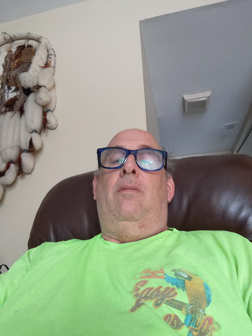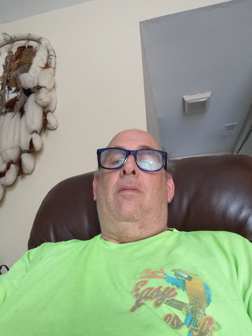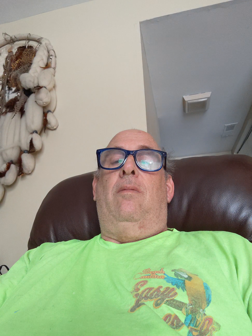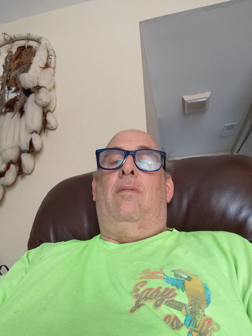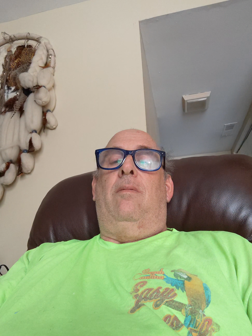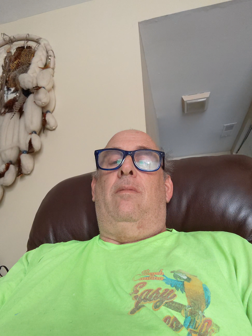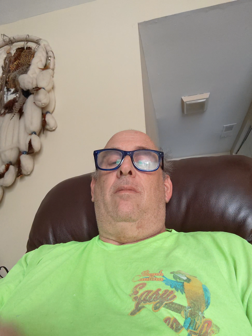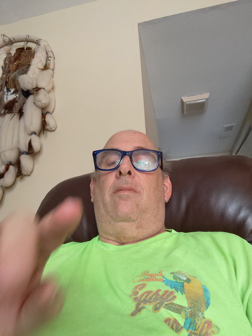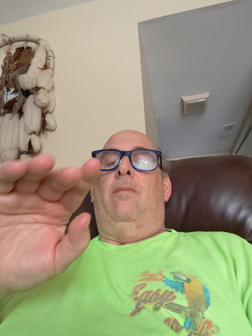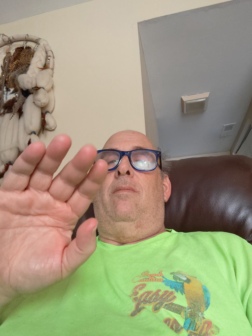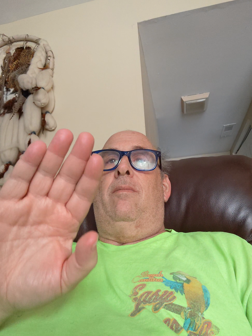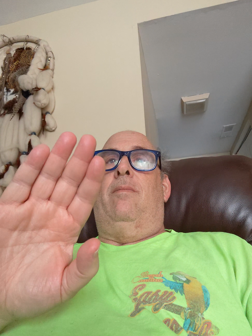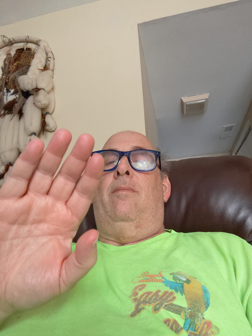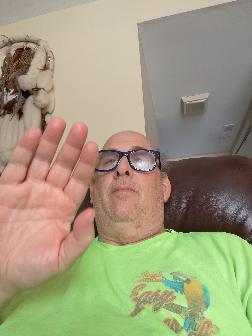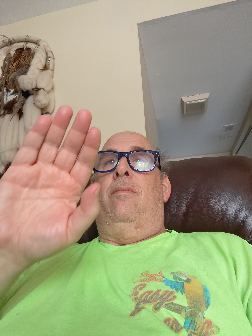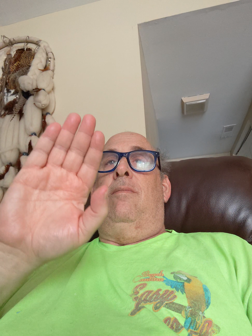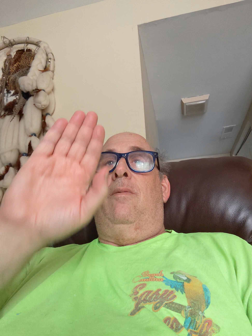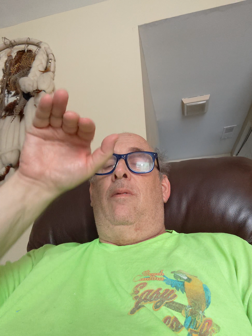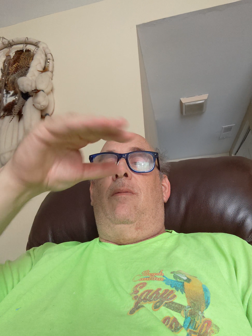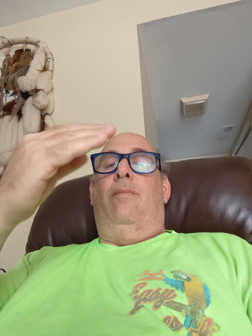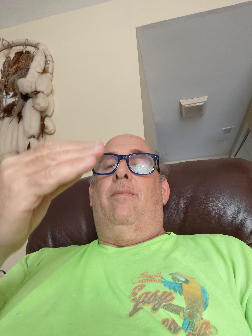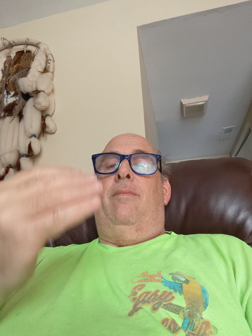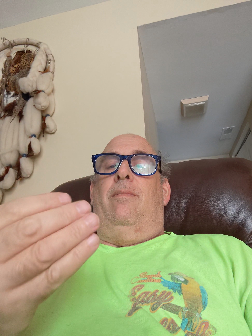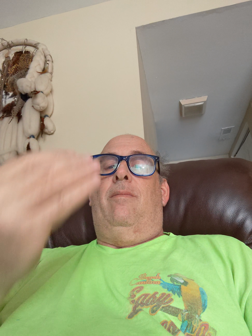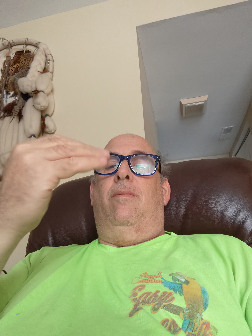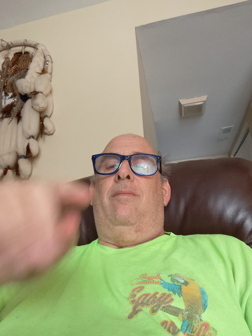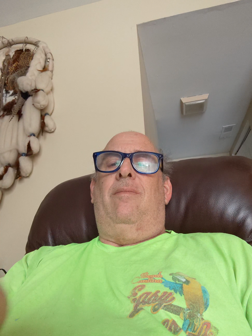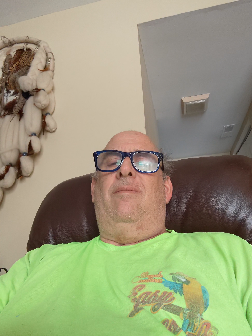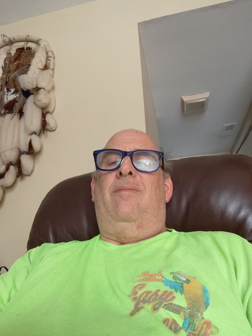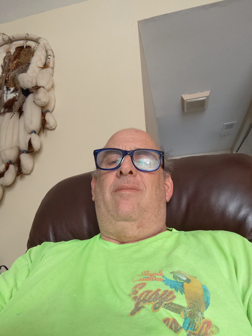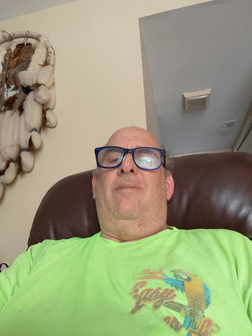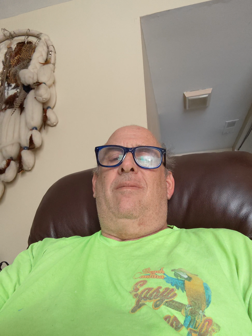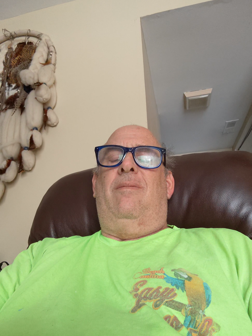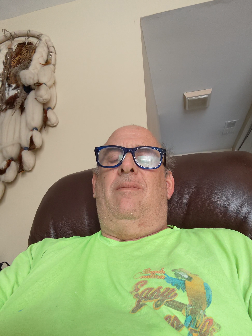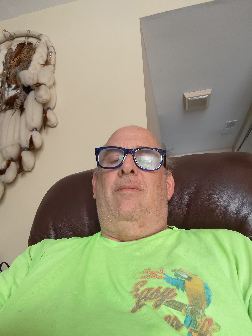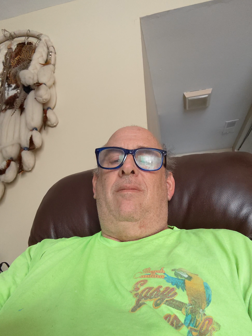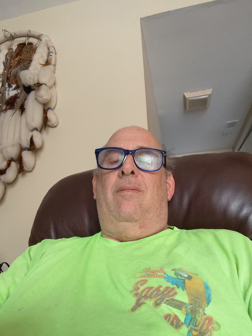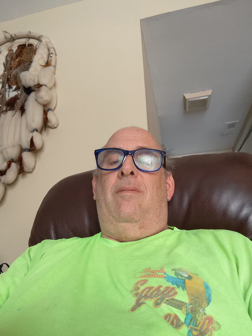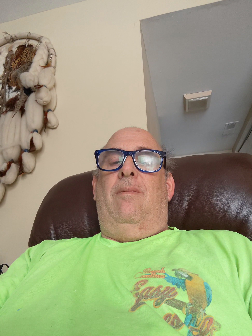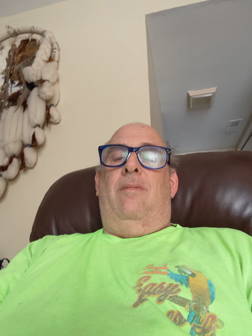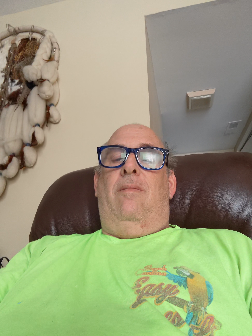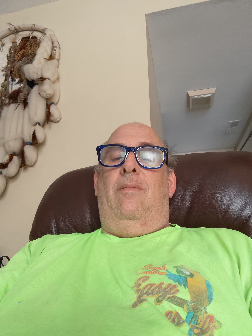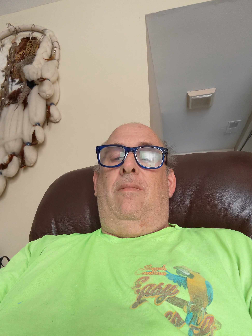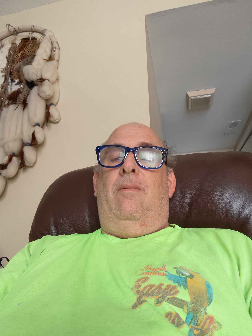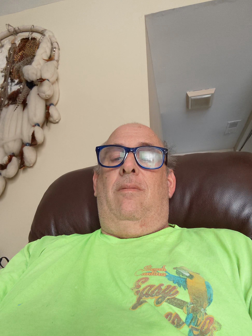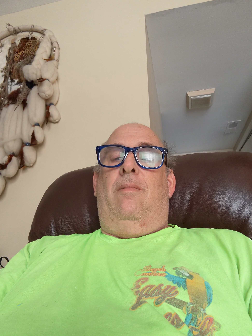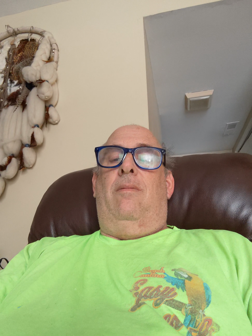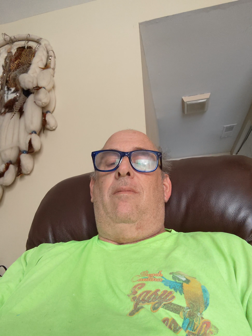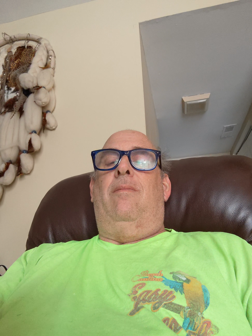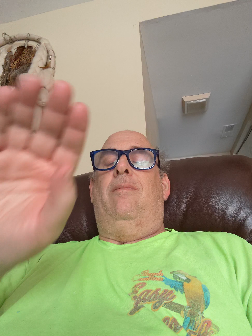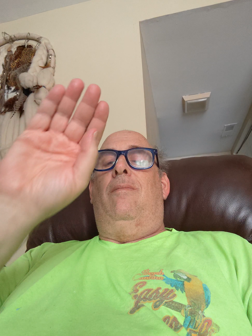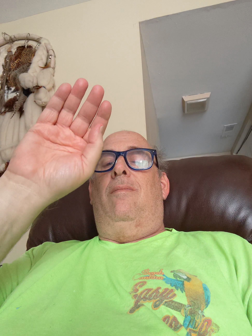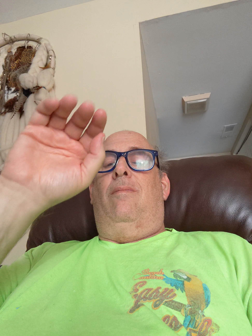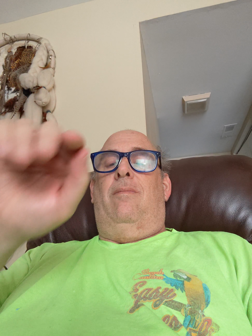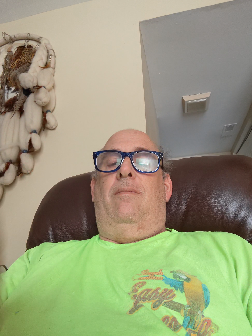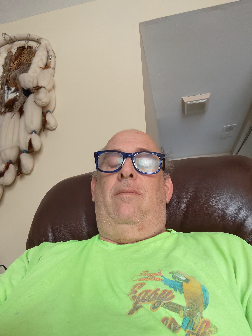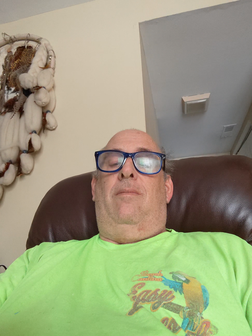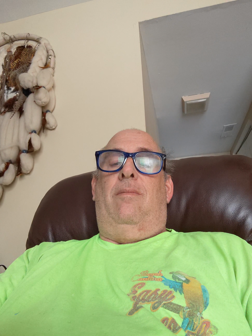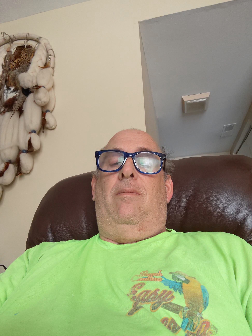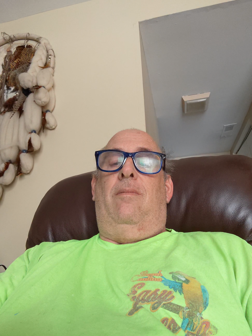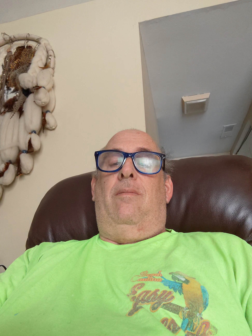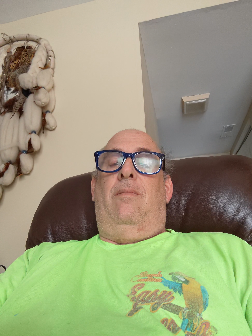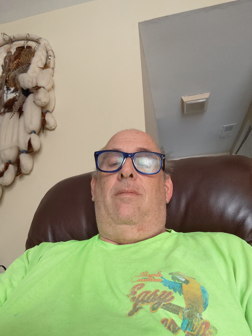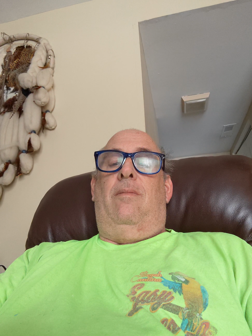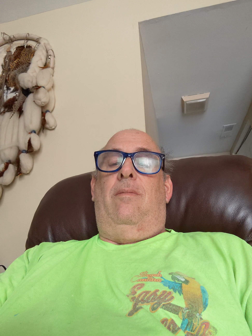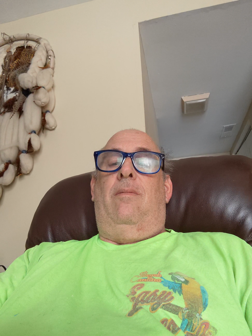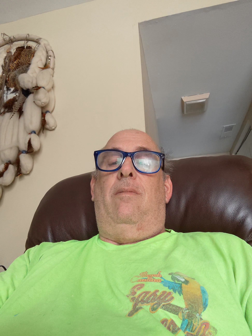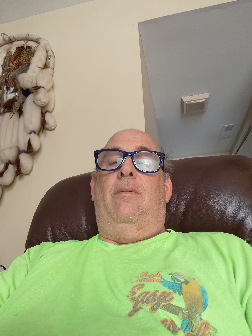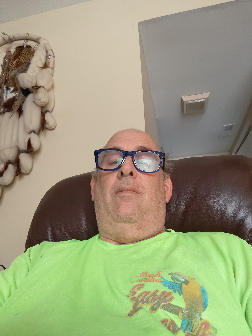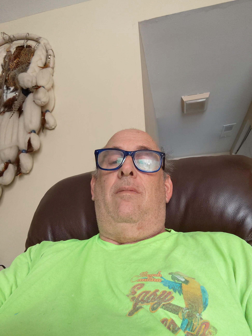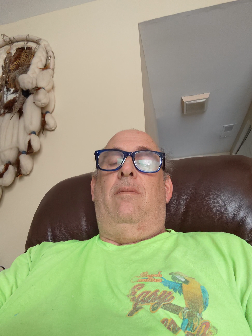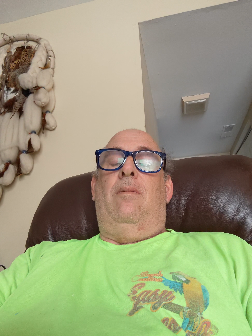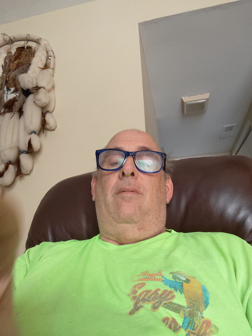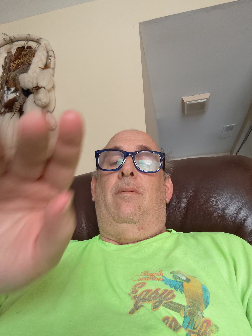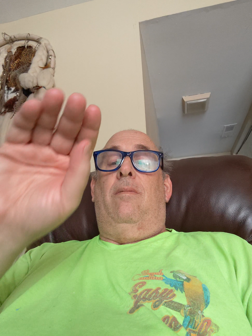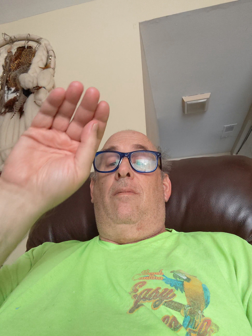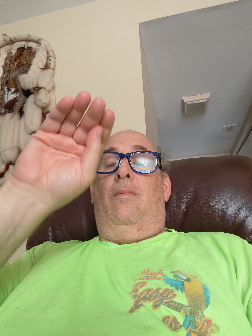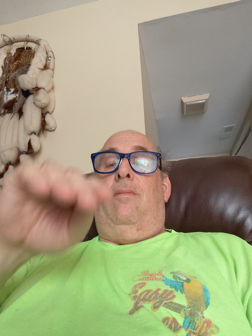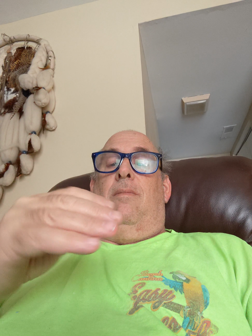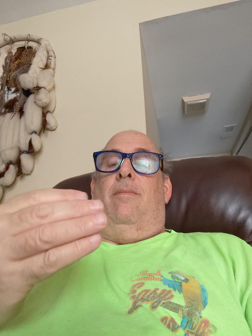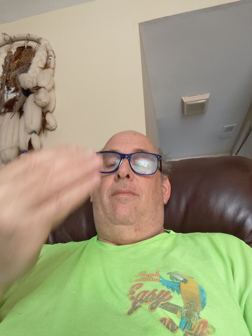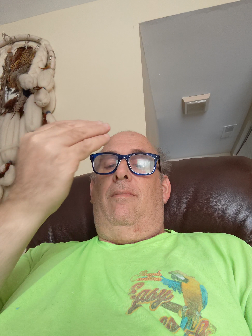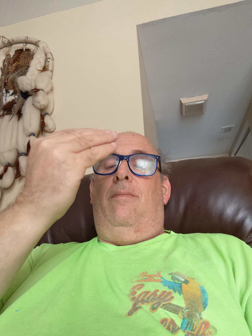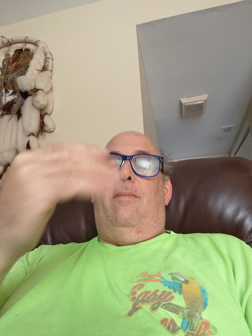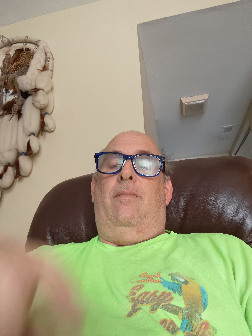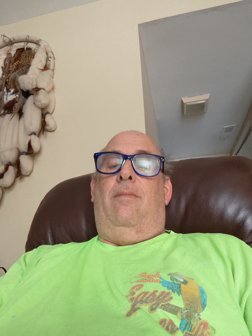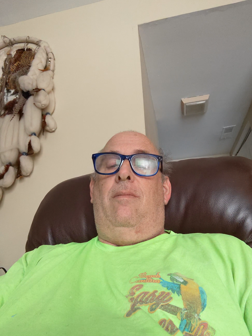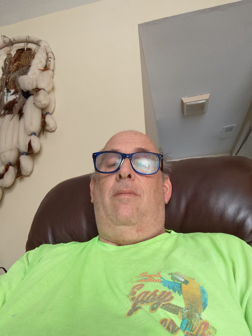mitten